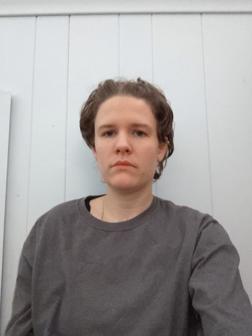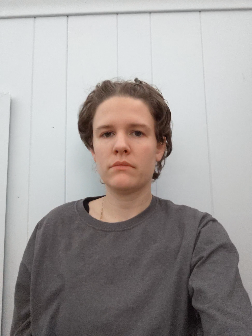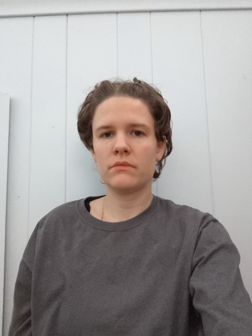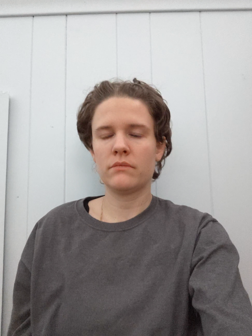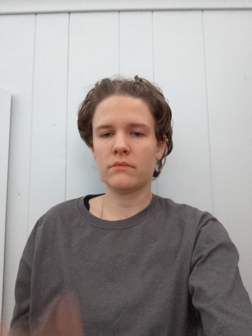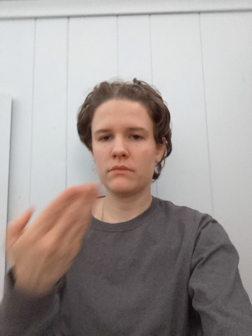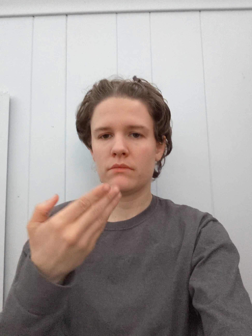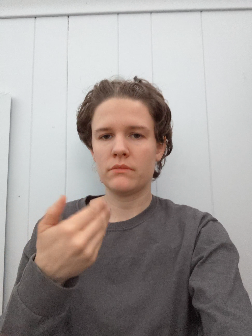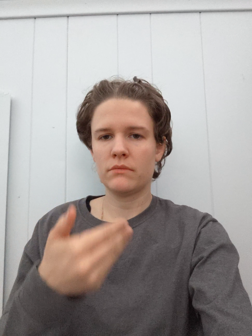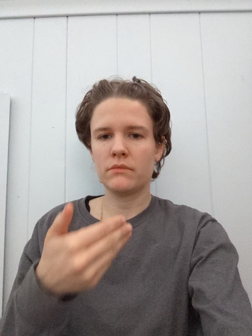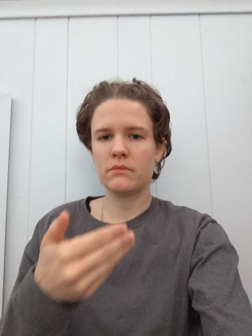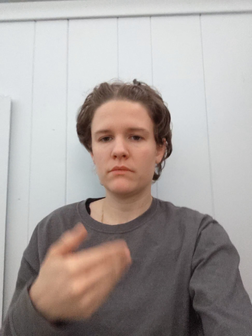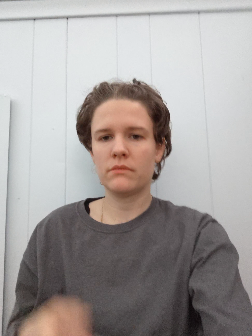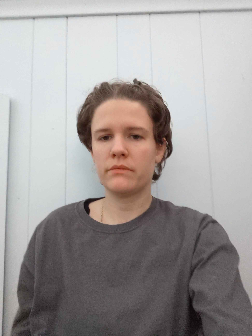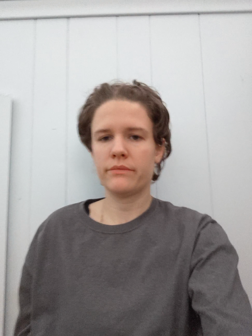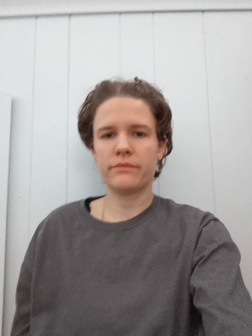close